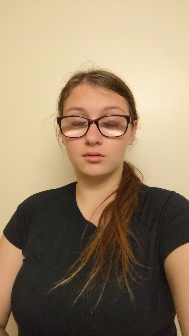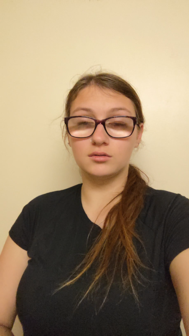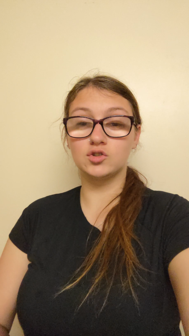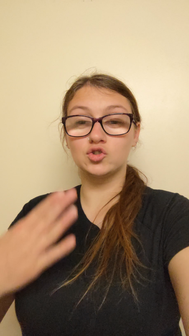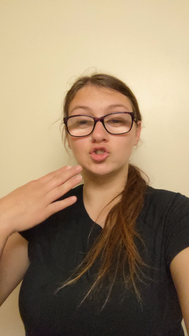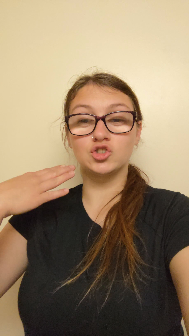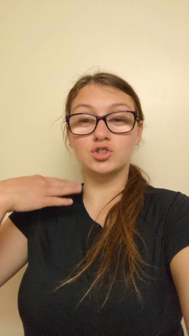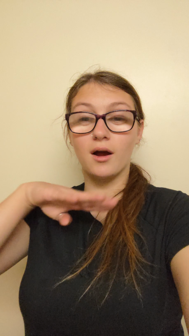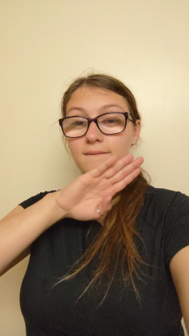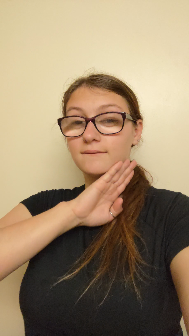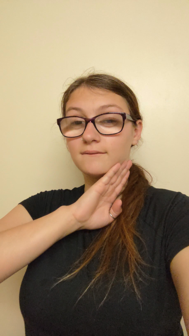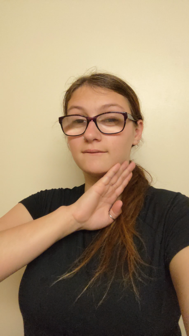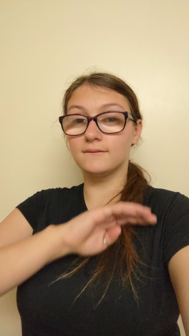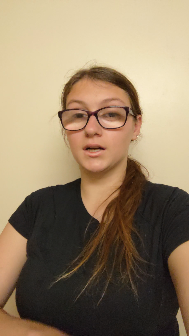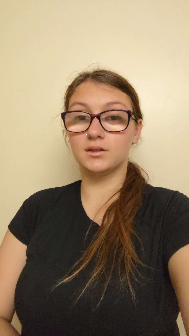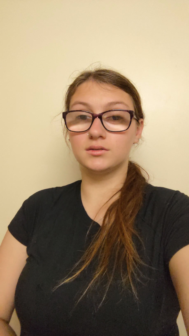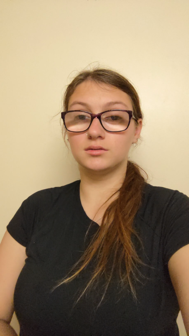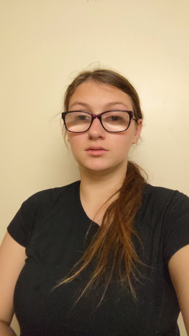scarf